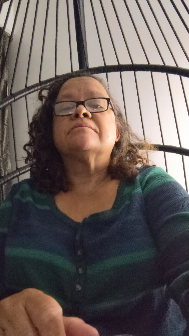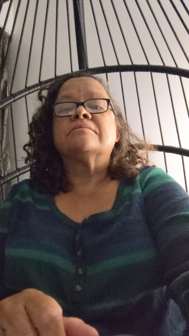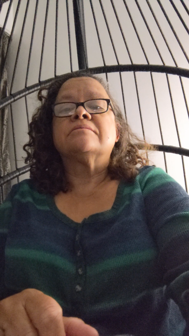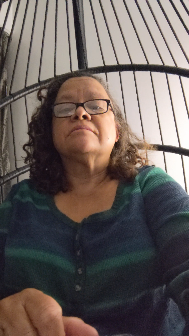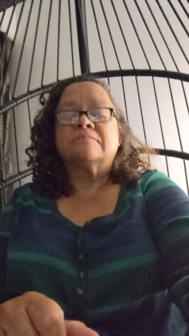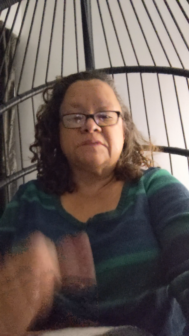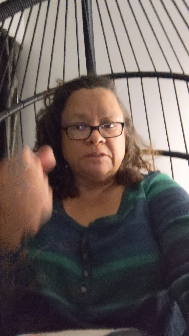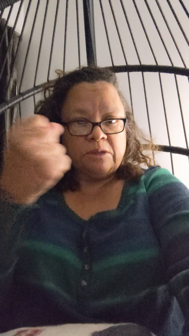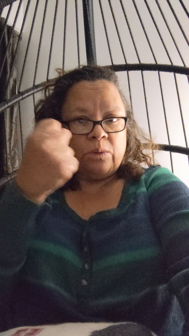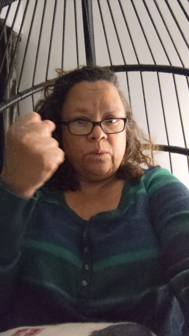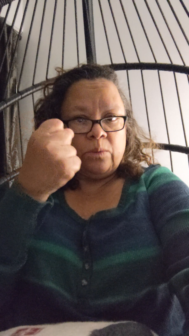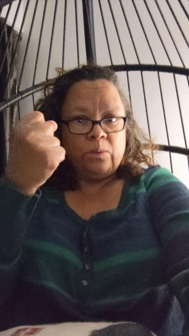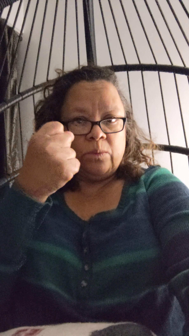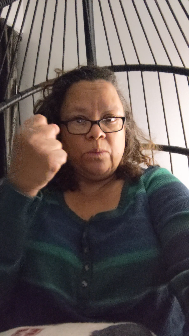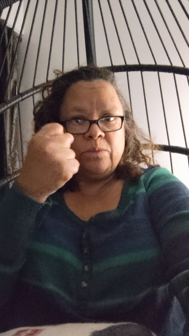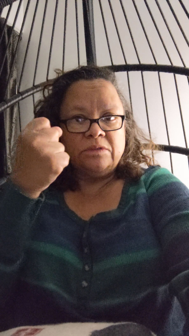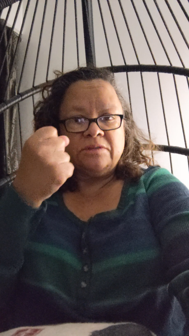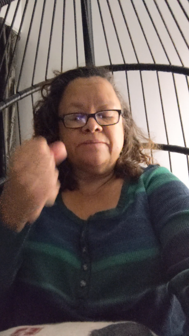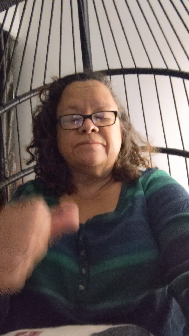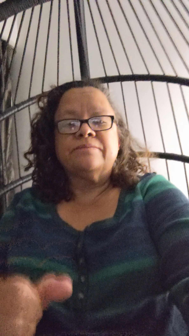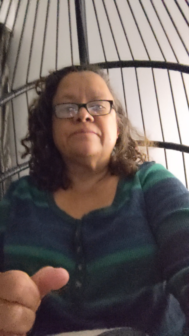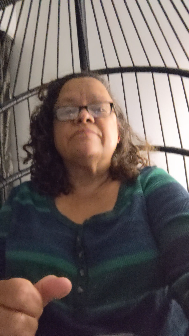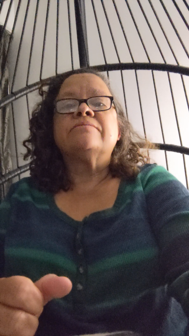hold